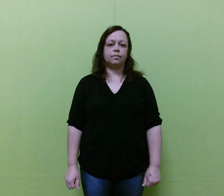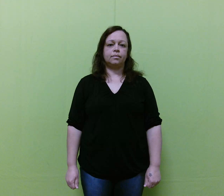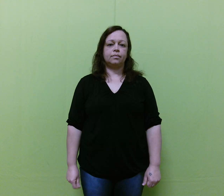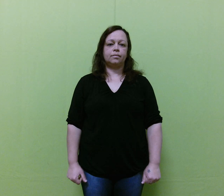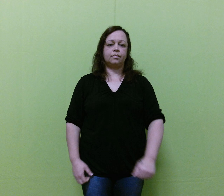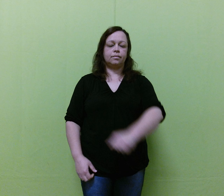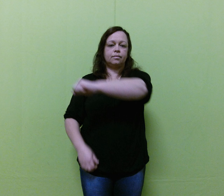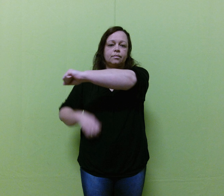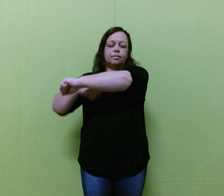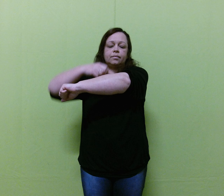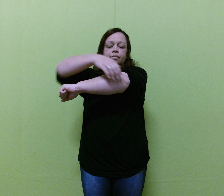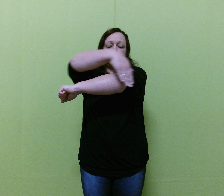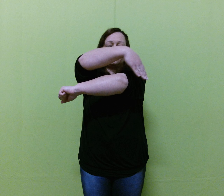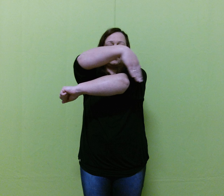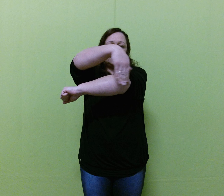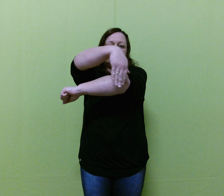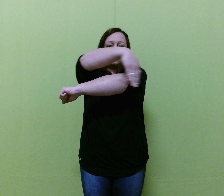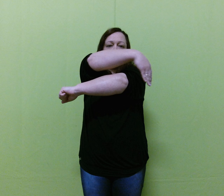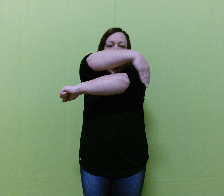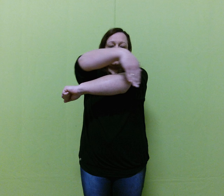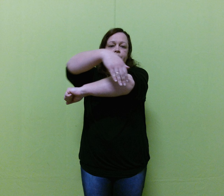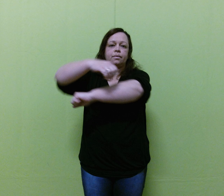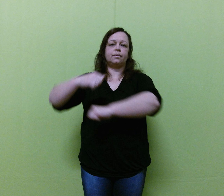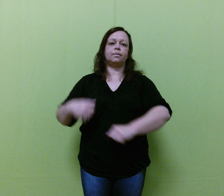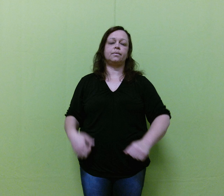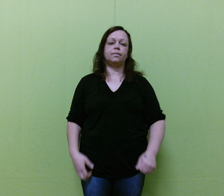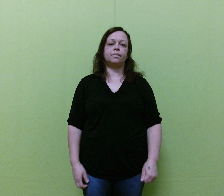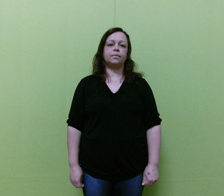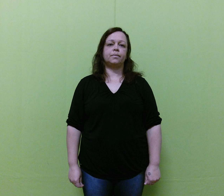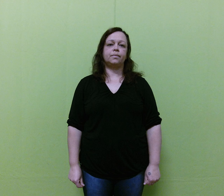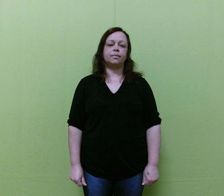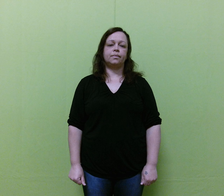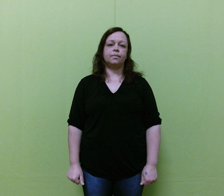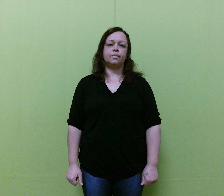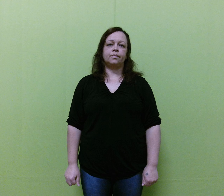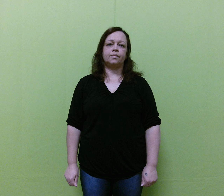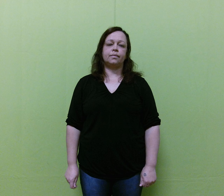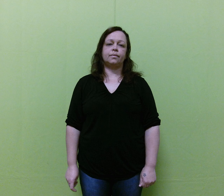esquina